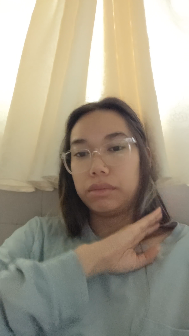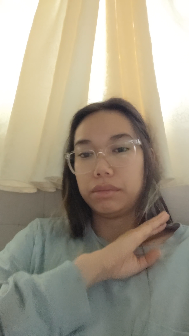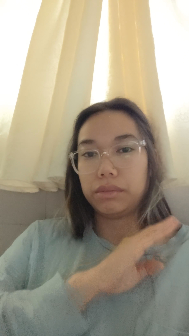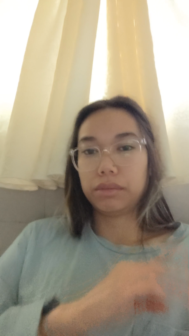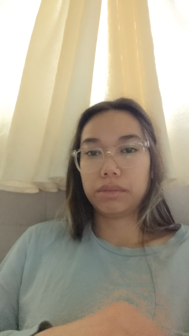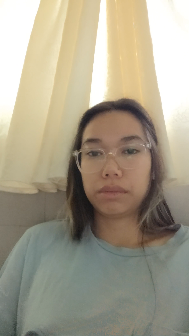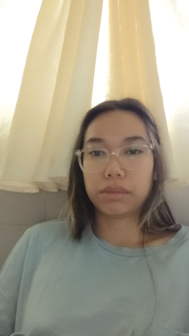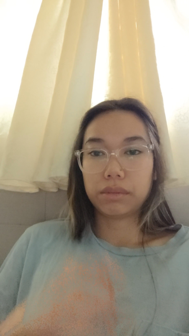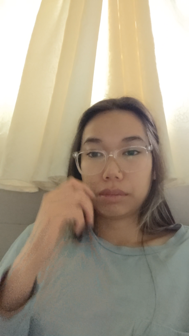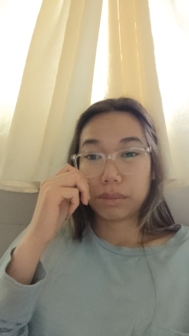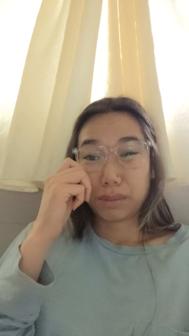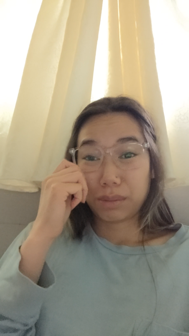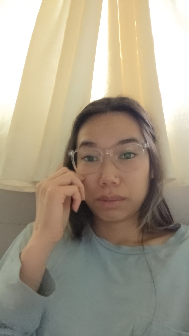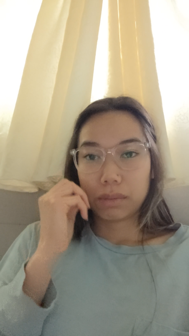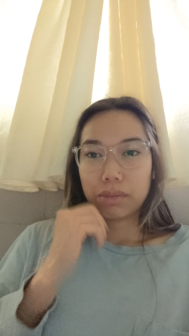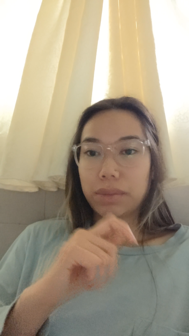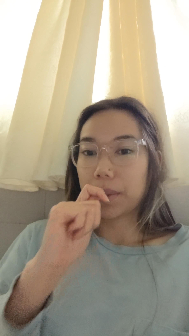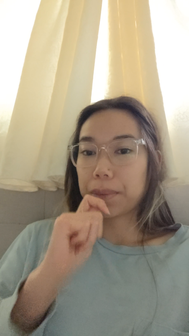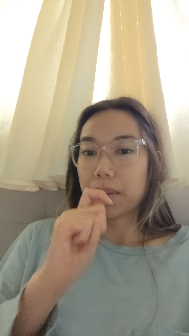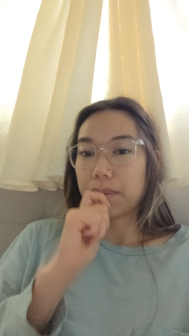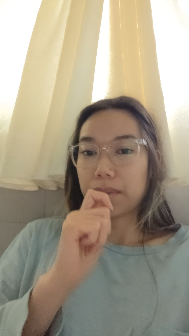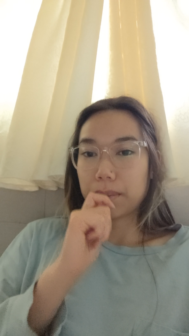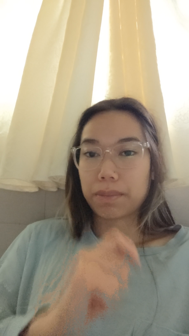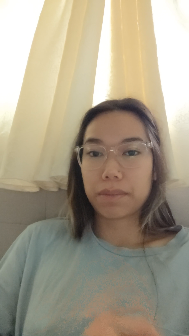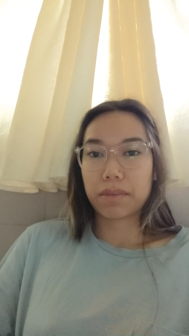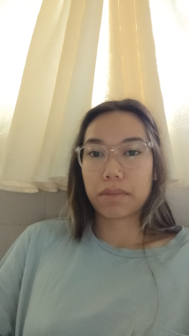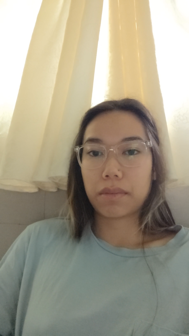popsicle